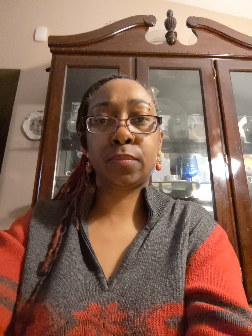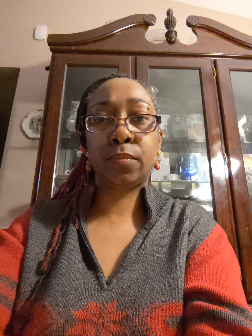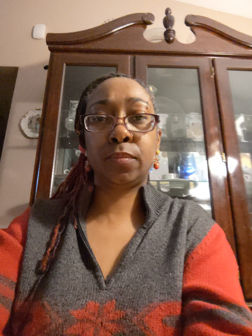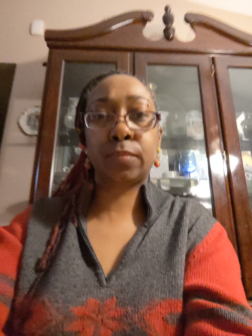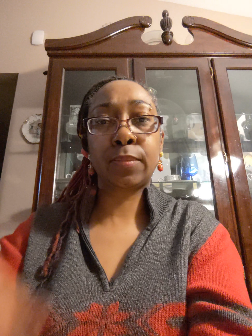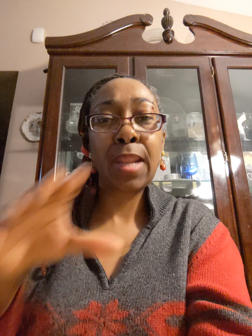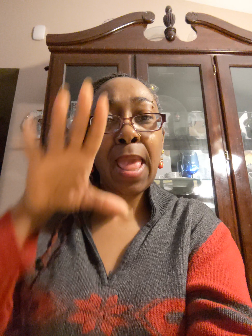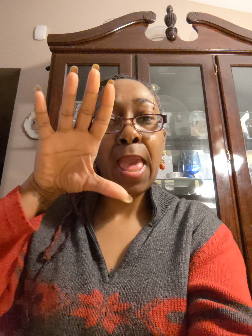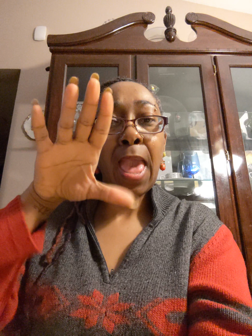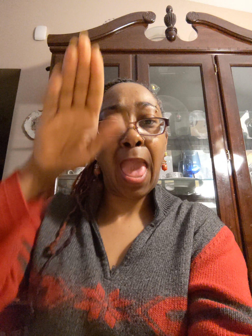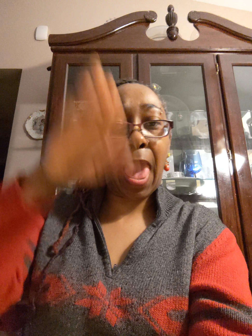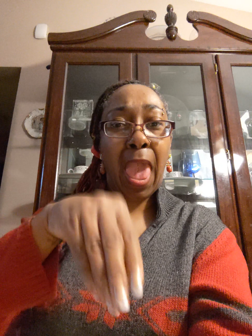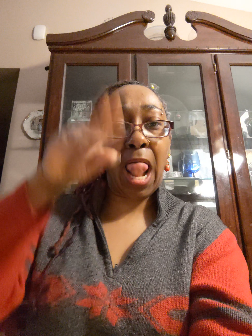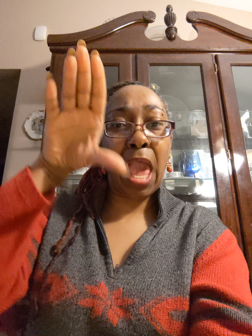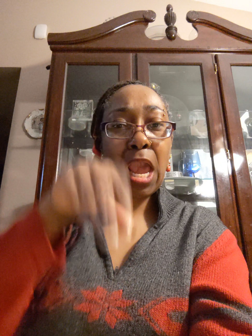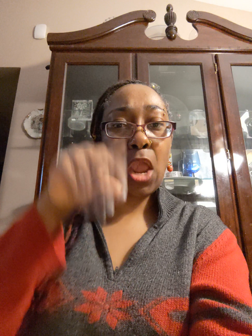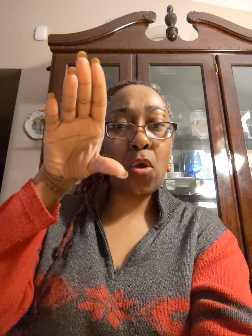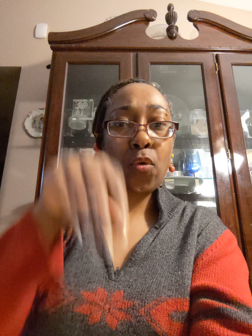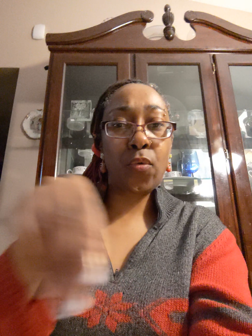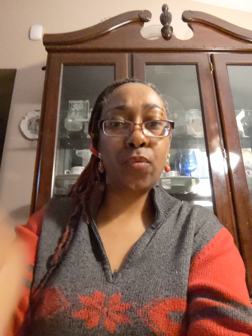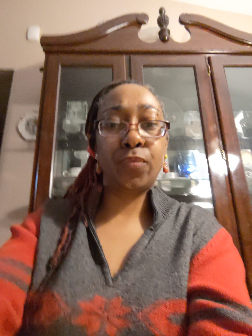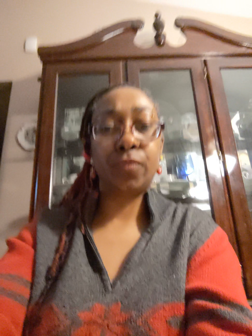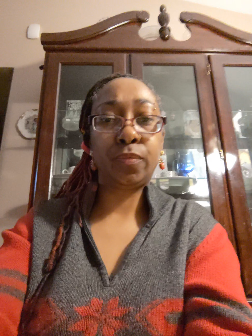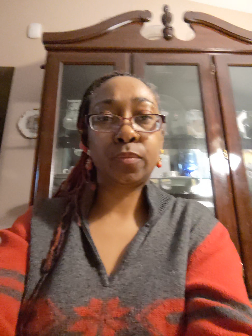alligator